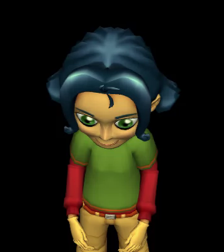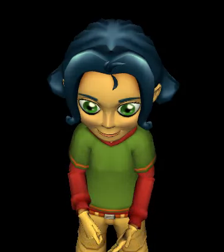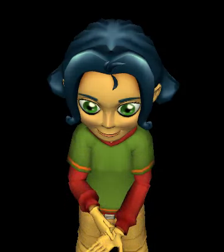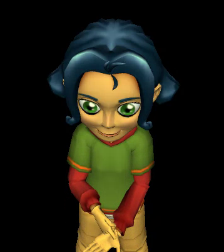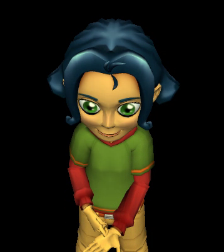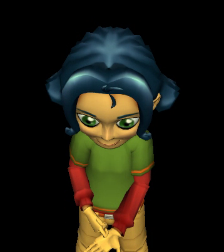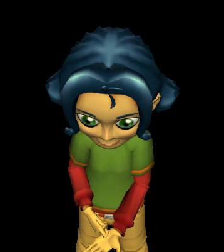يشتري